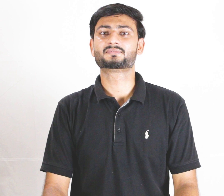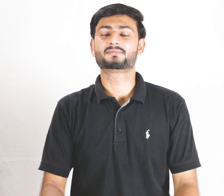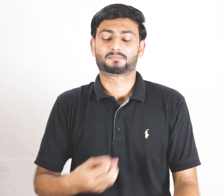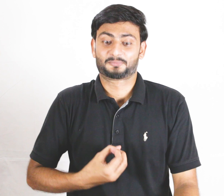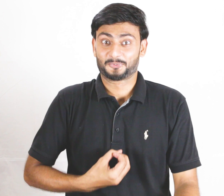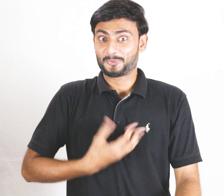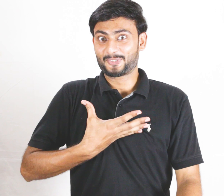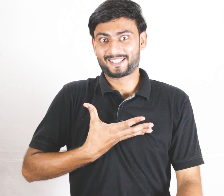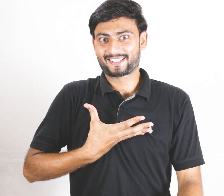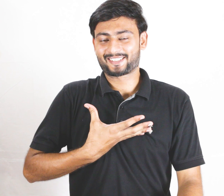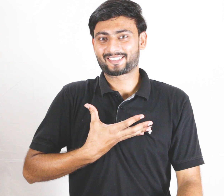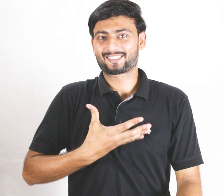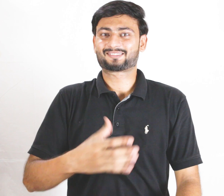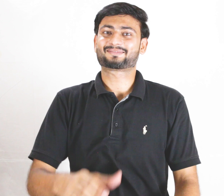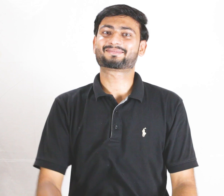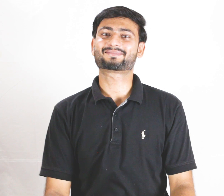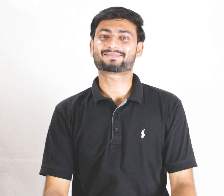glad